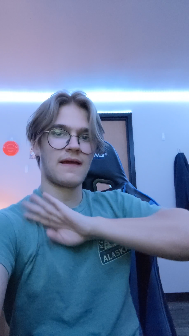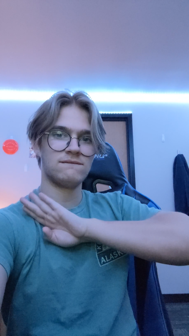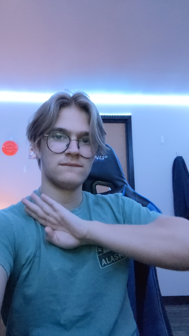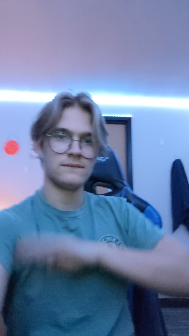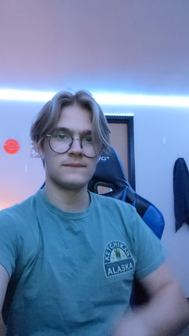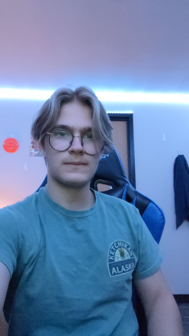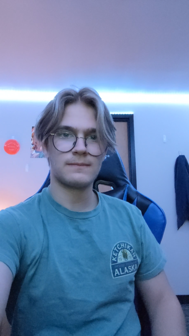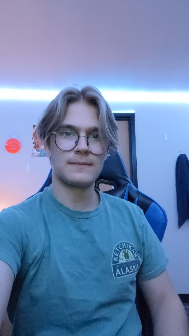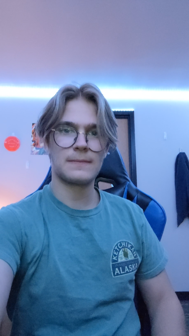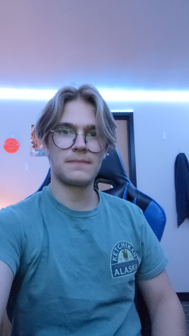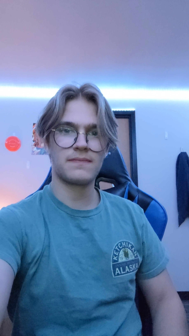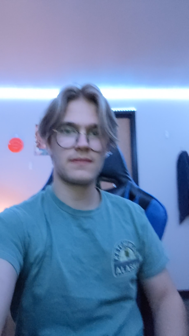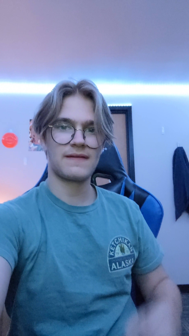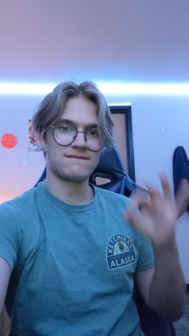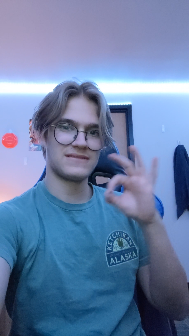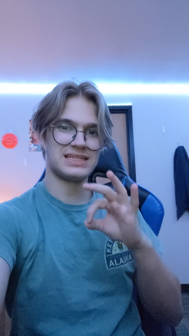fit